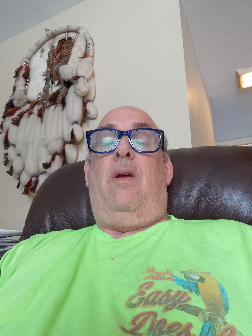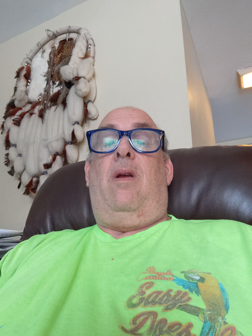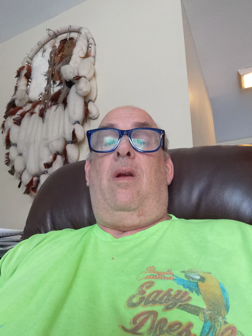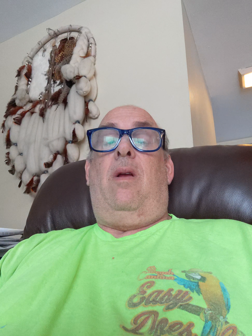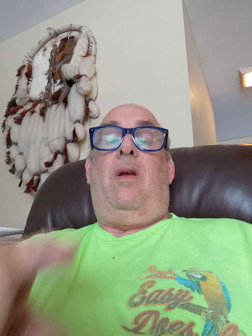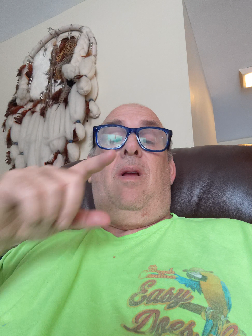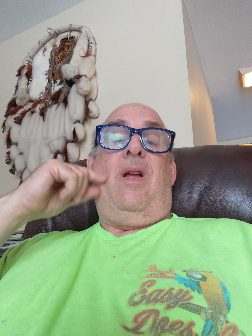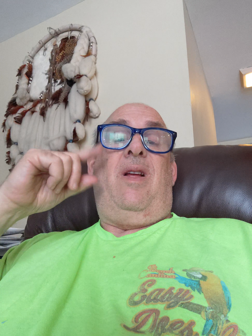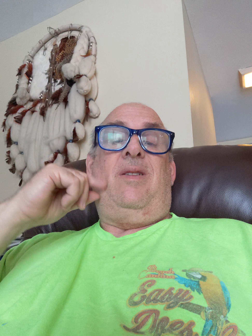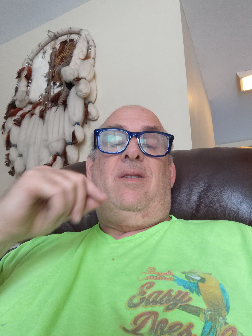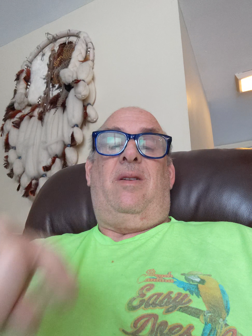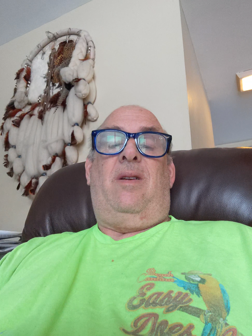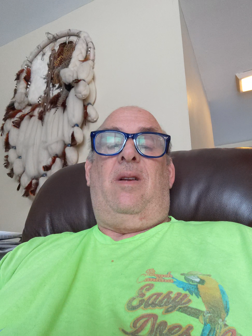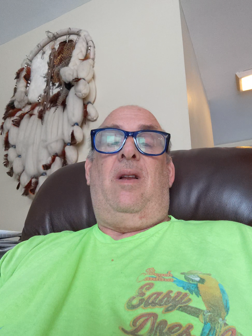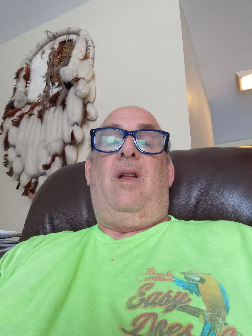cat